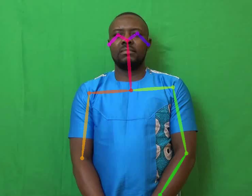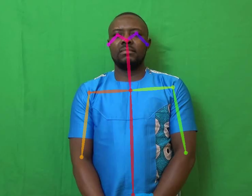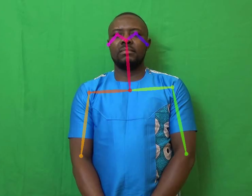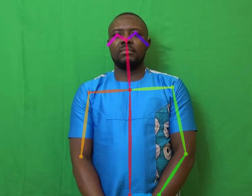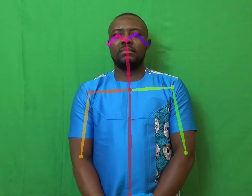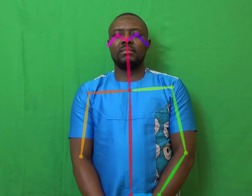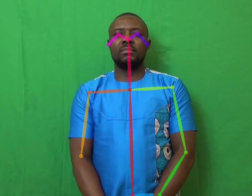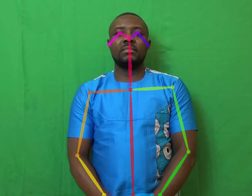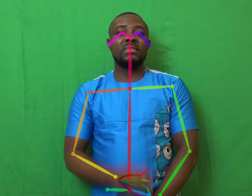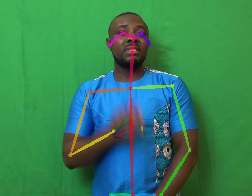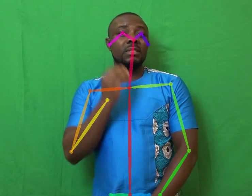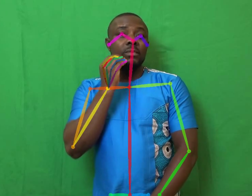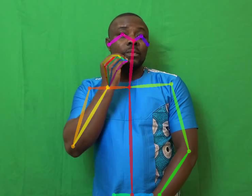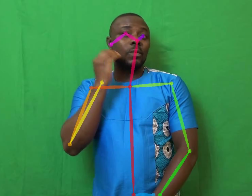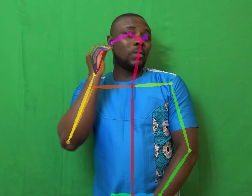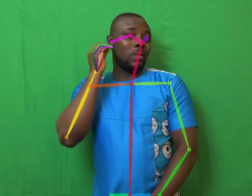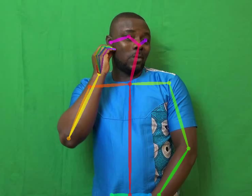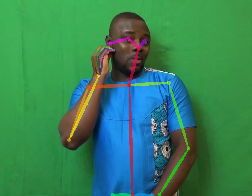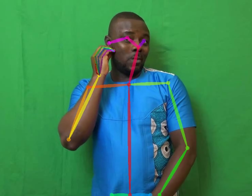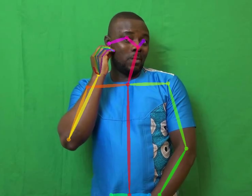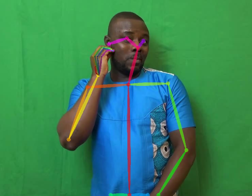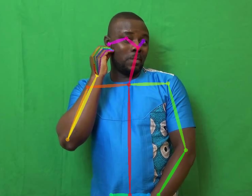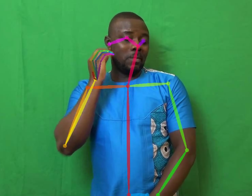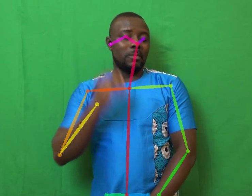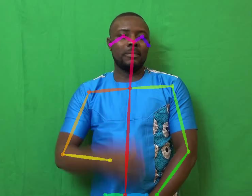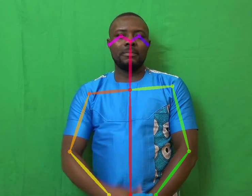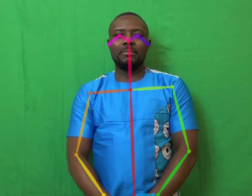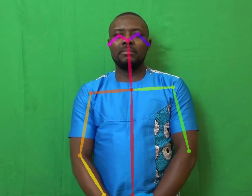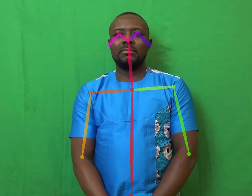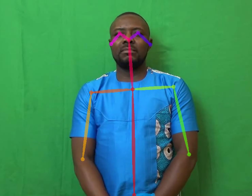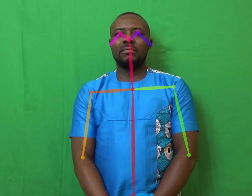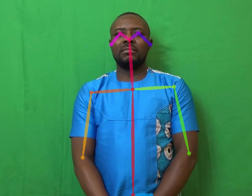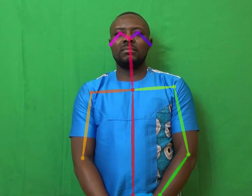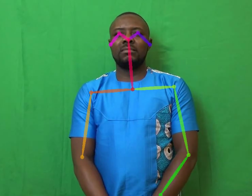home